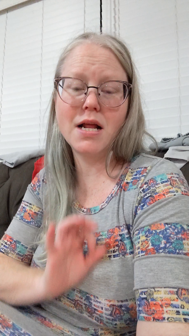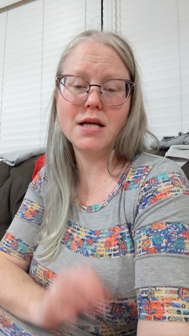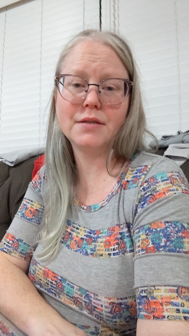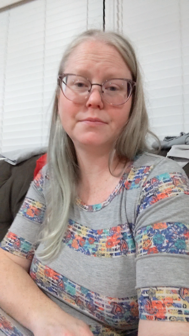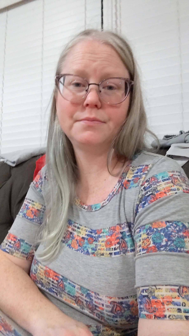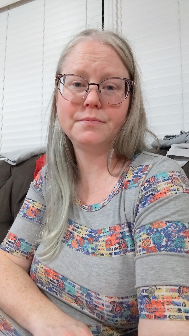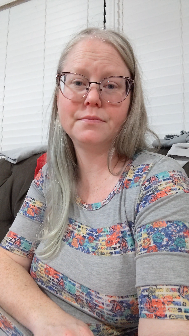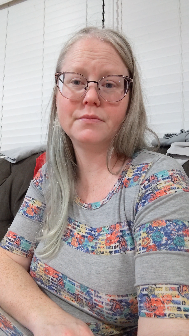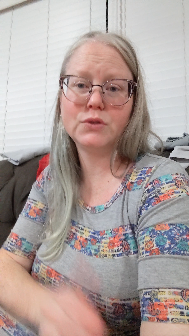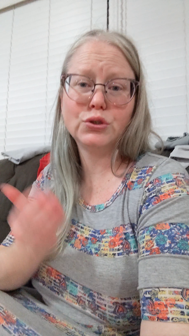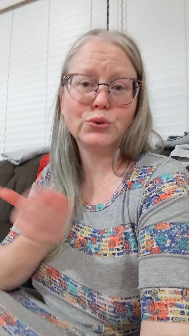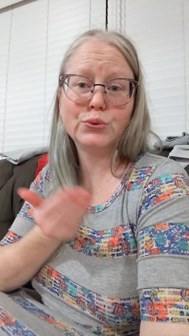new